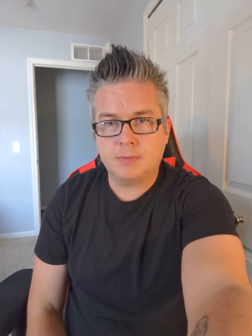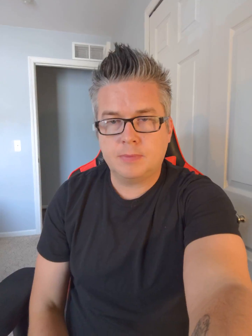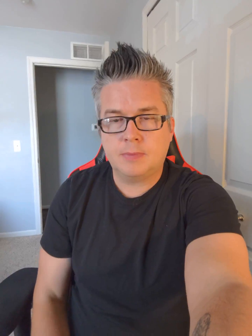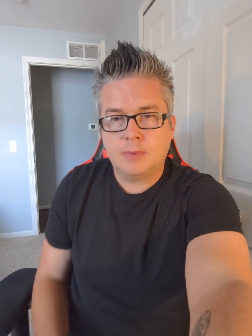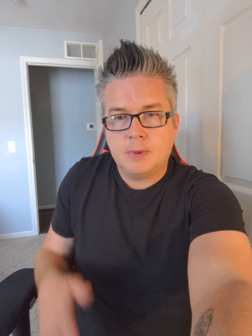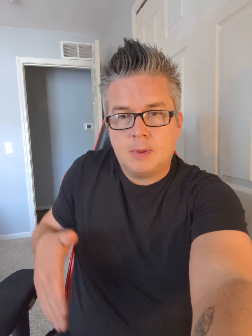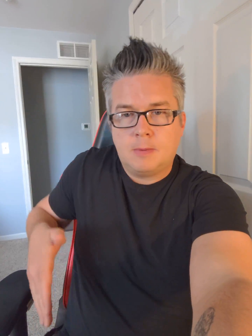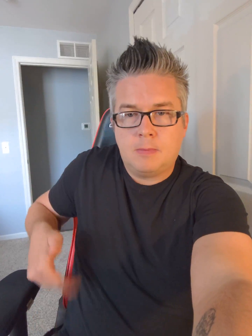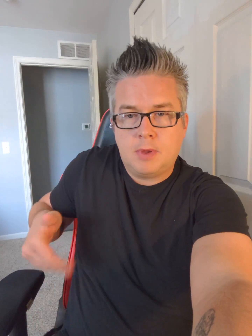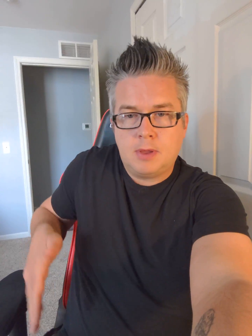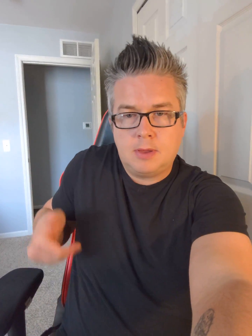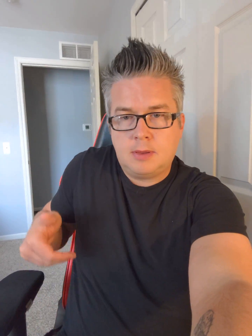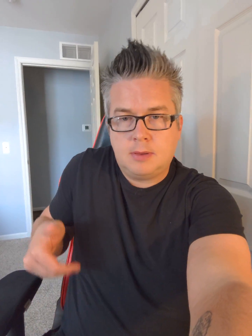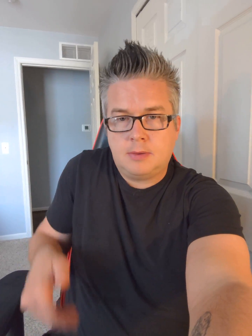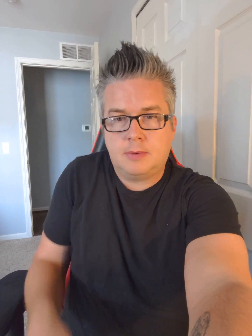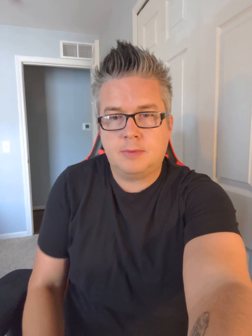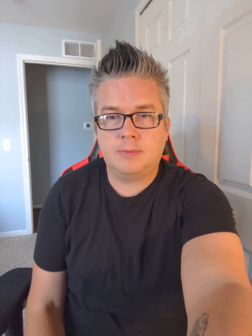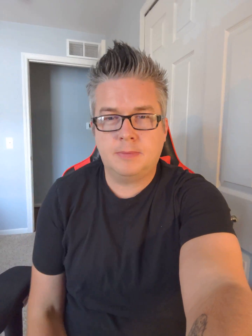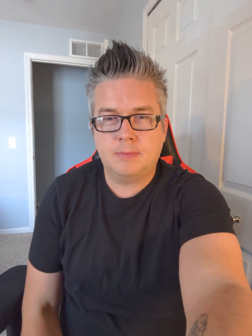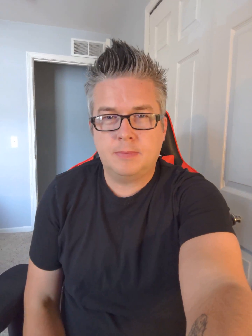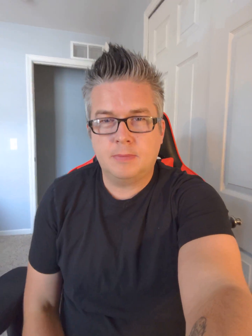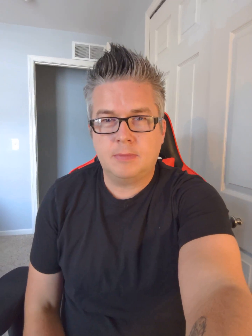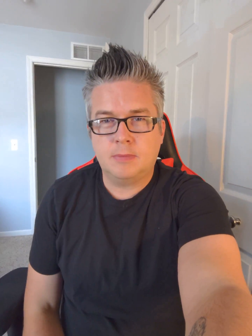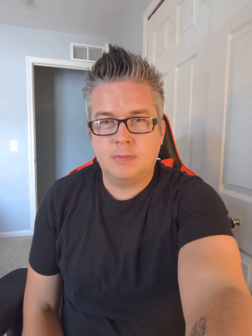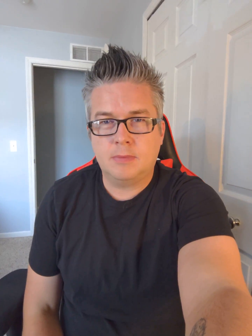pants